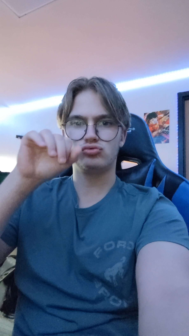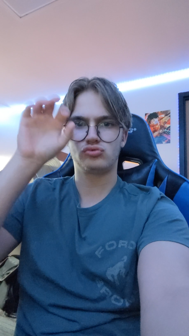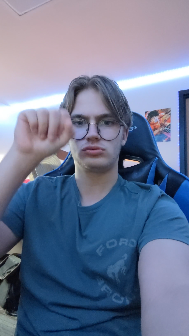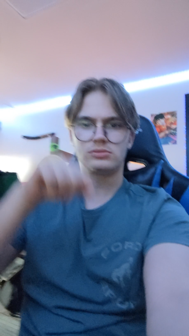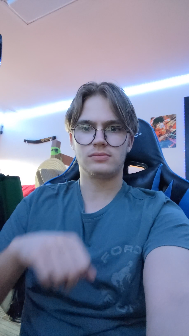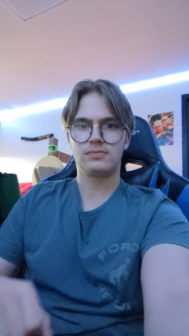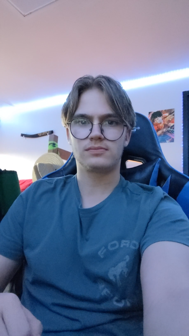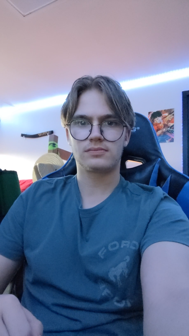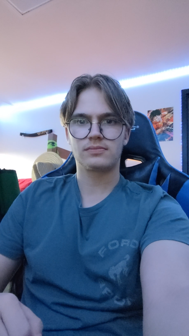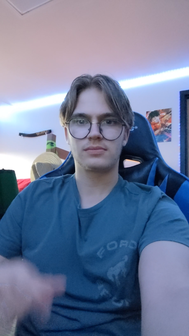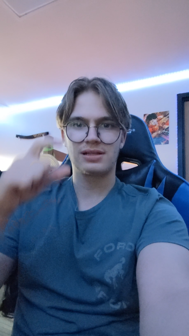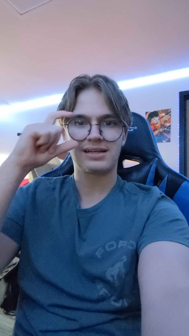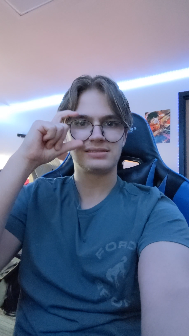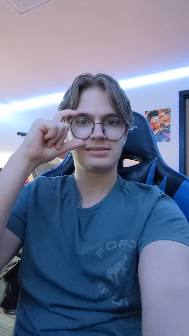glasses